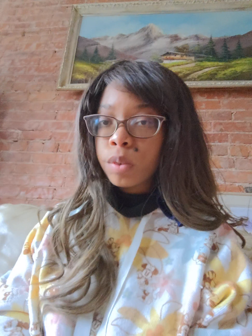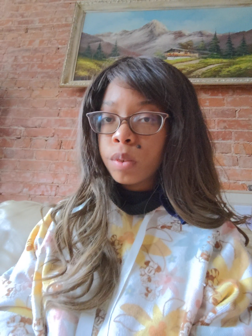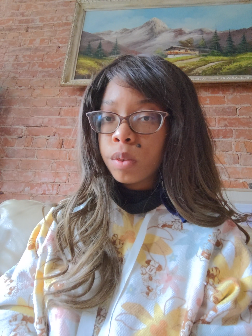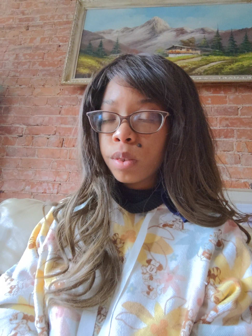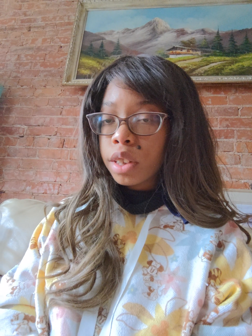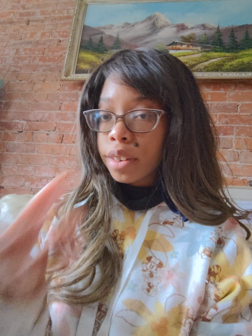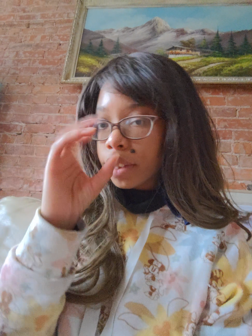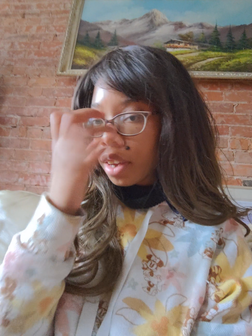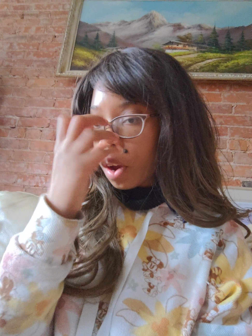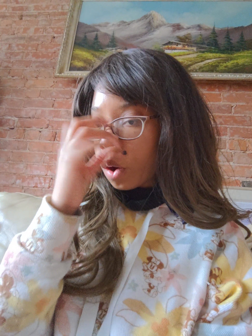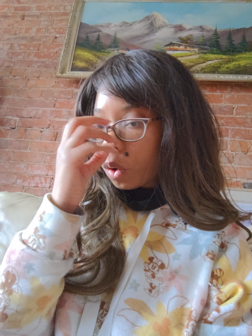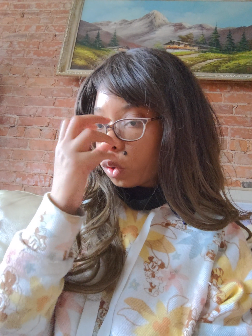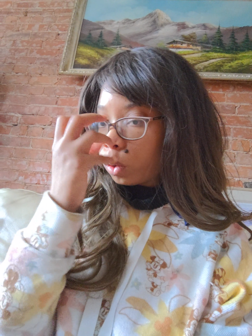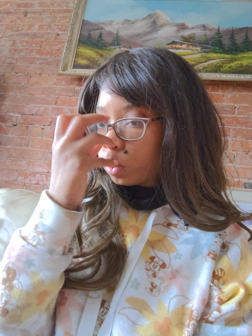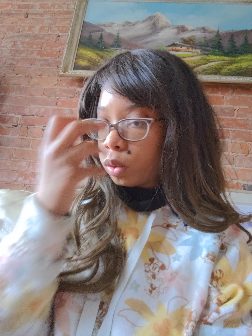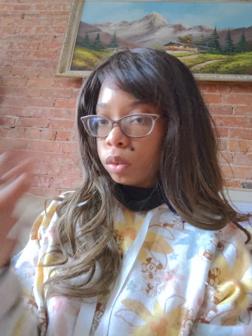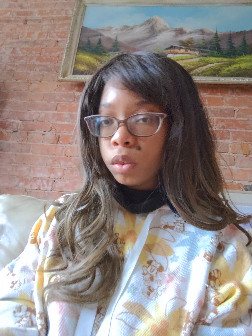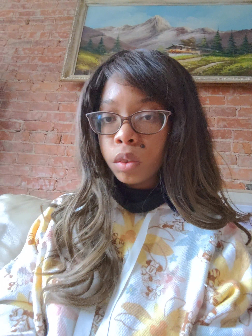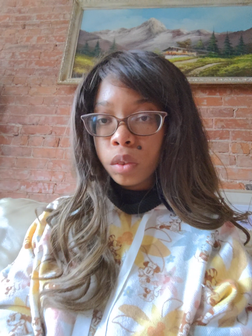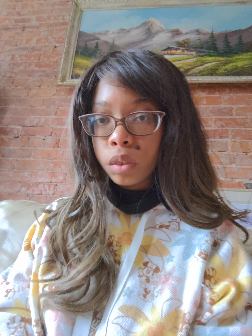clown